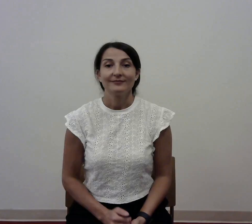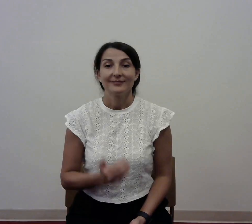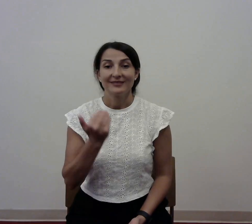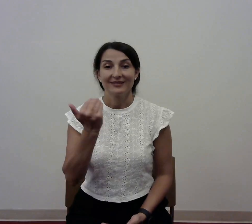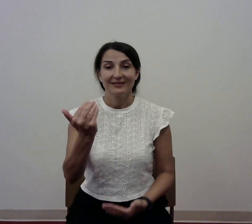siz